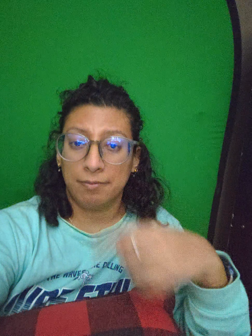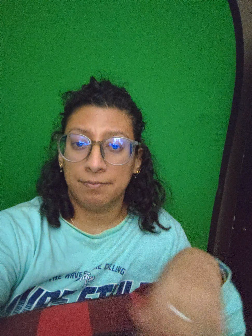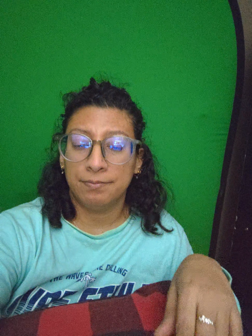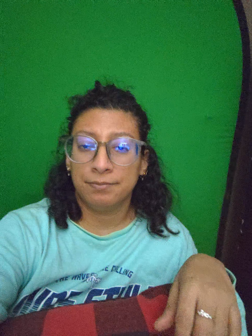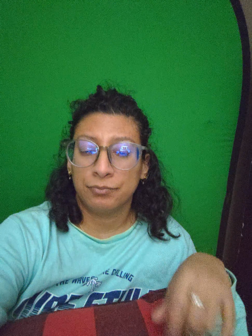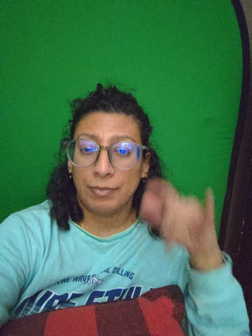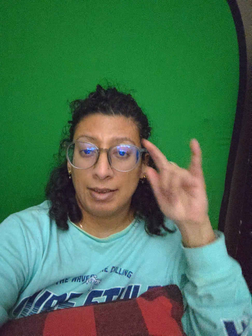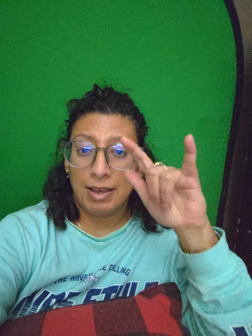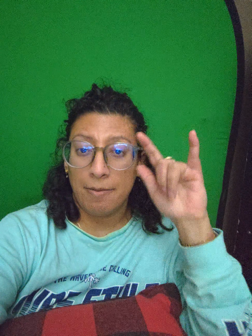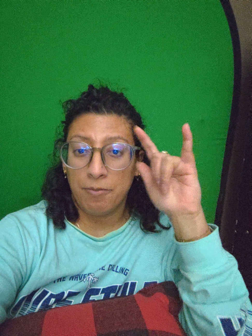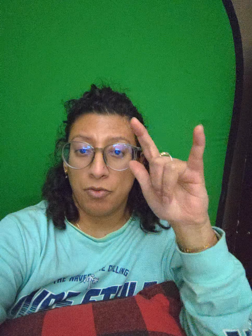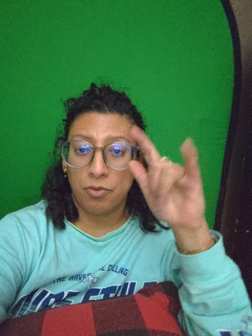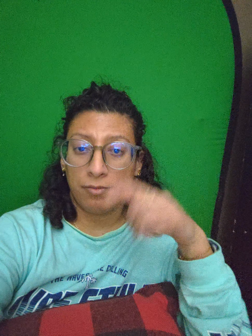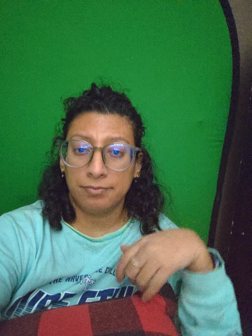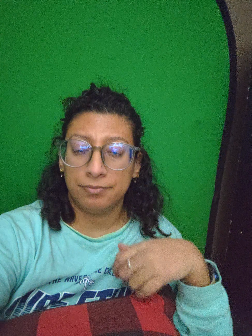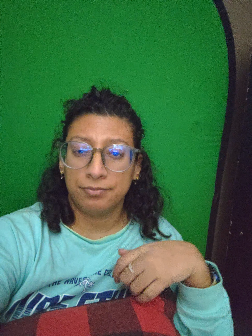airplane